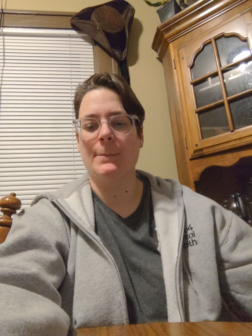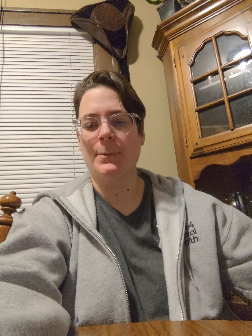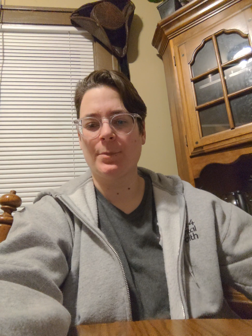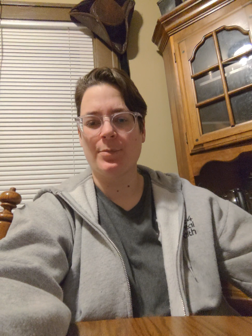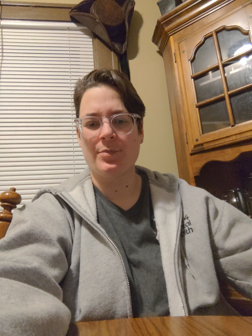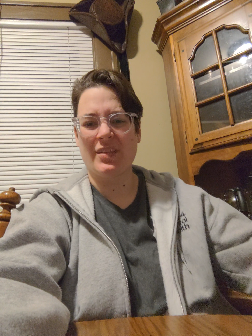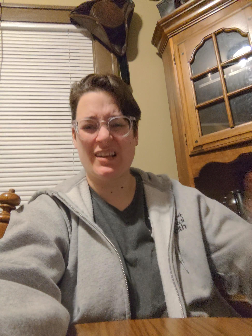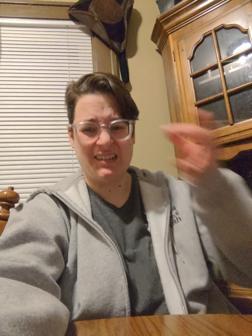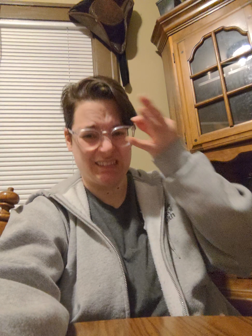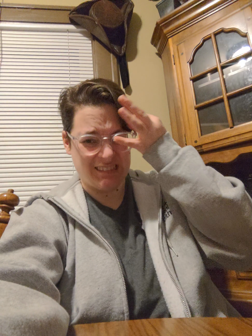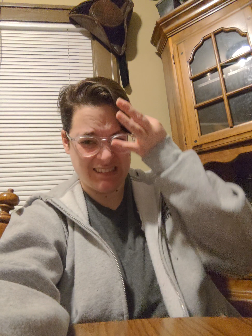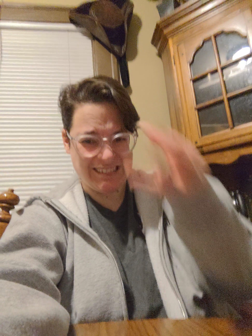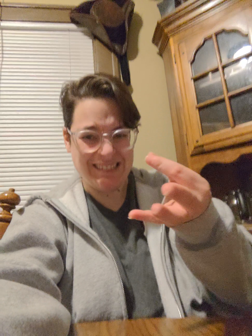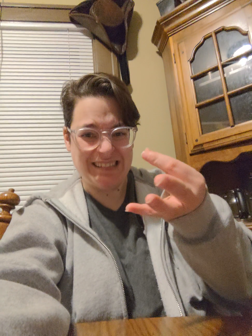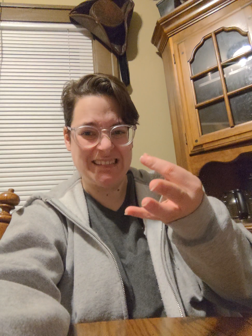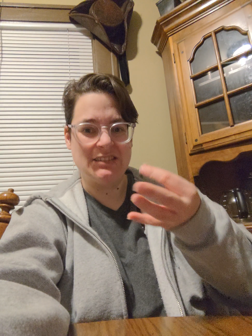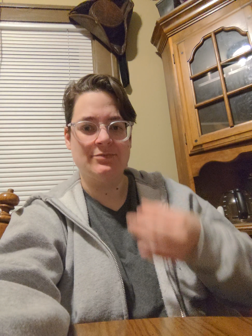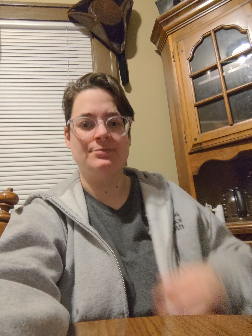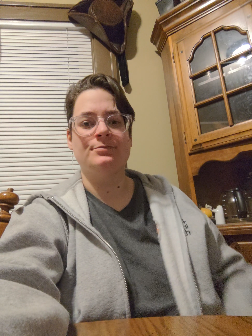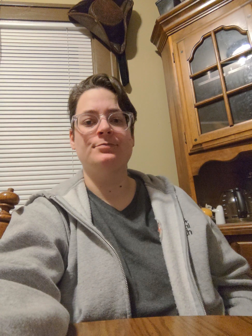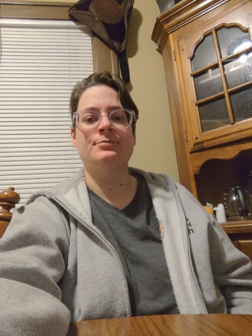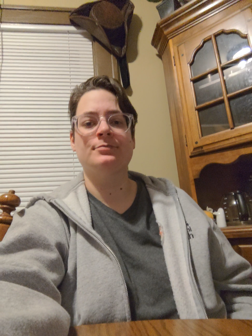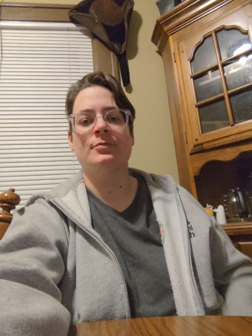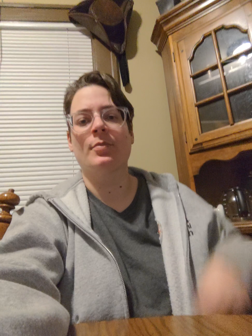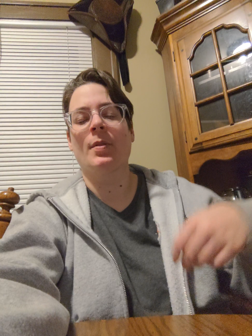close